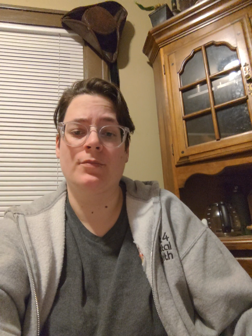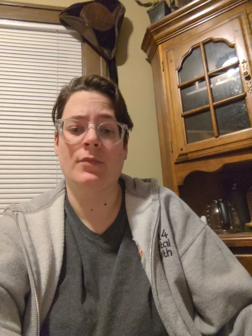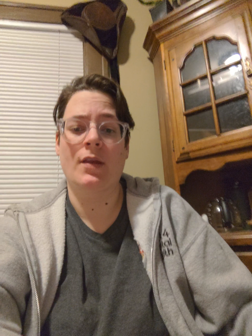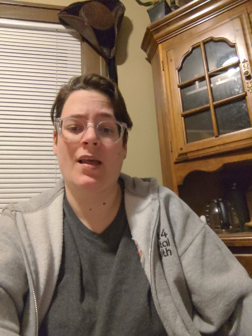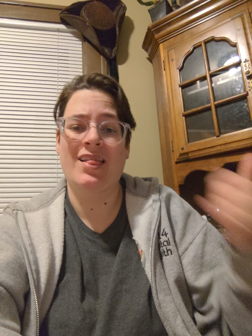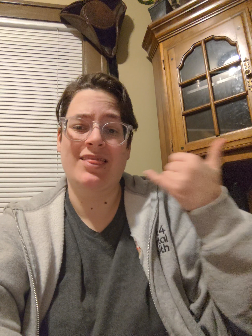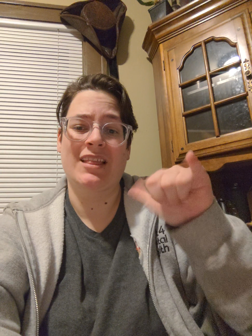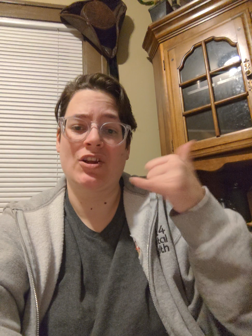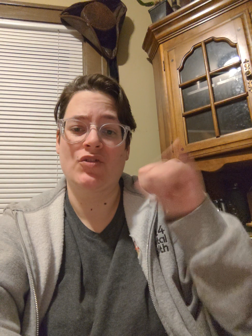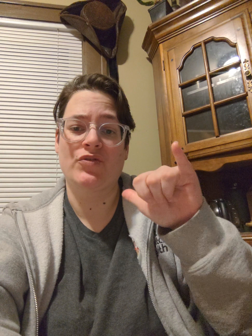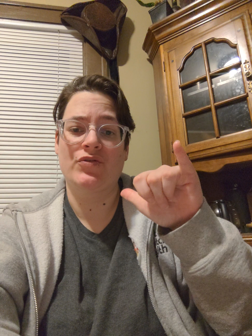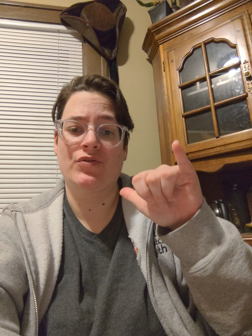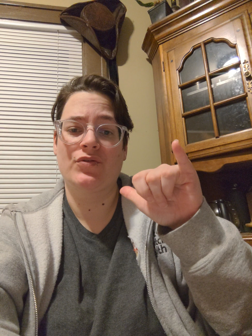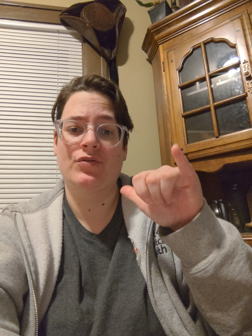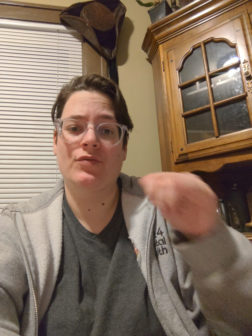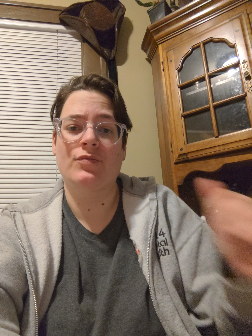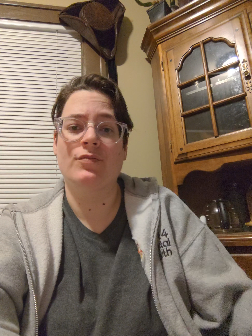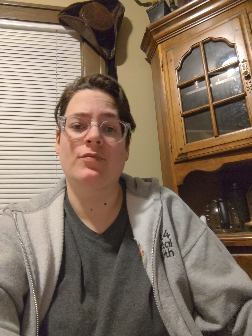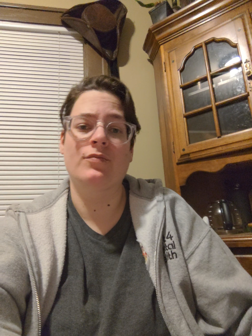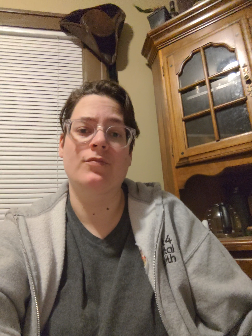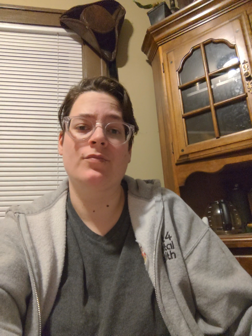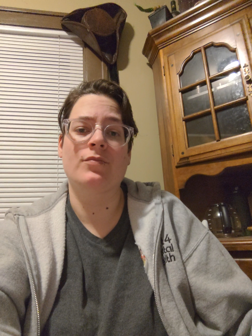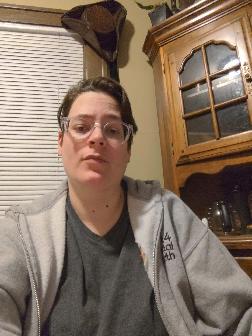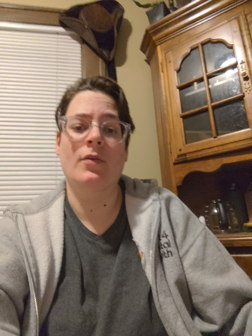yellow